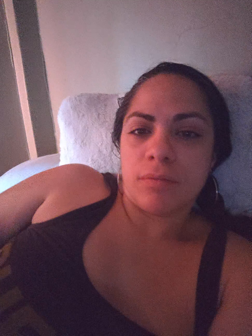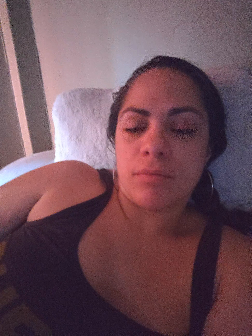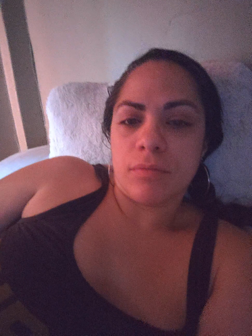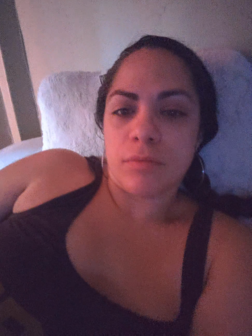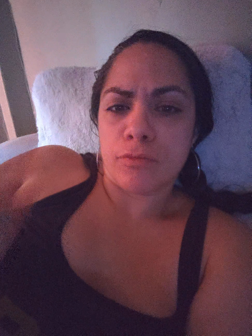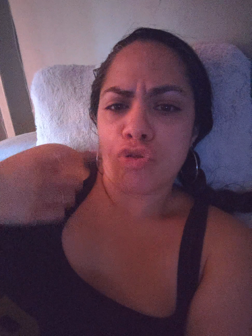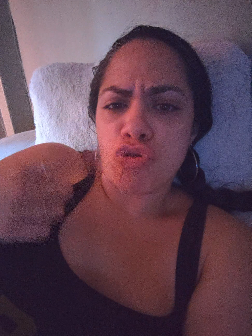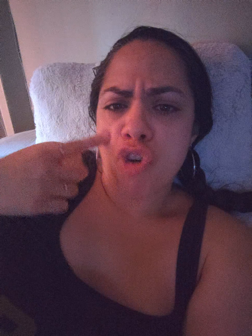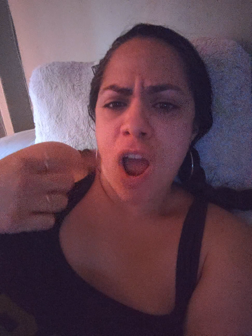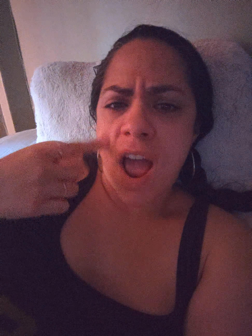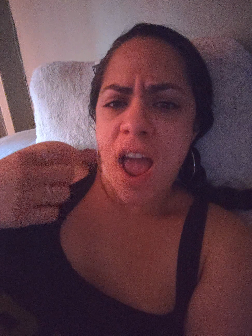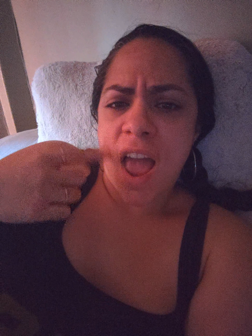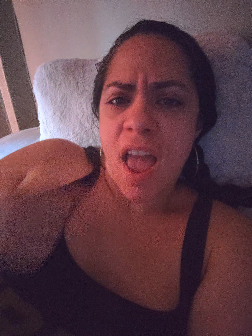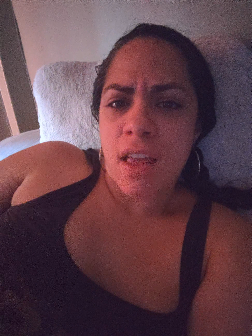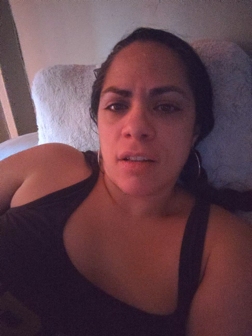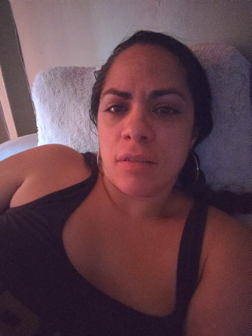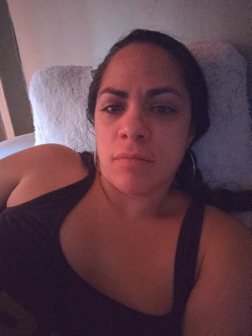cry